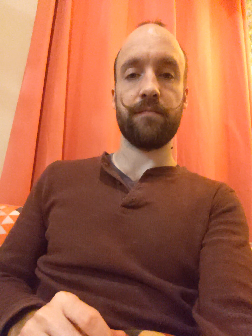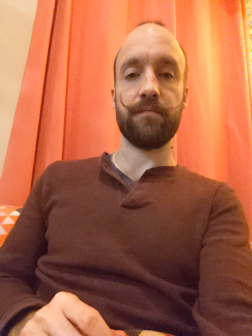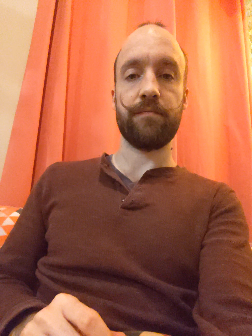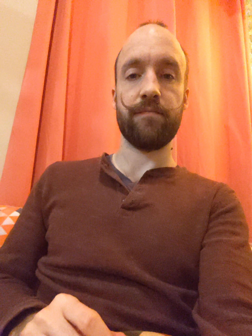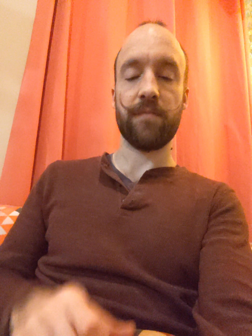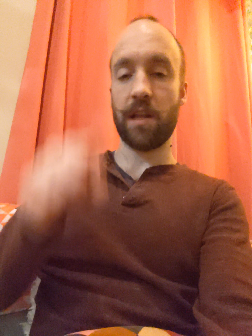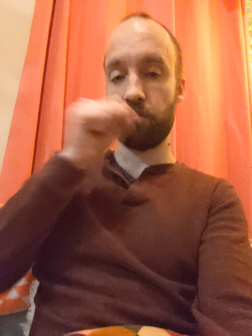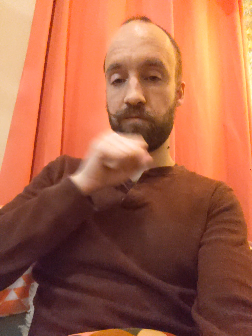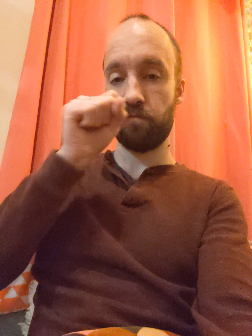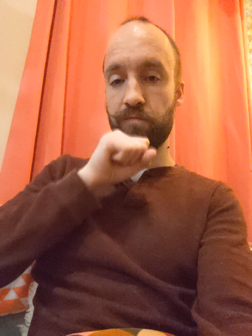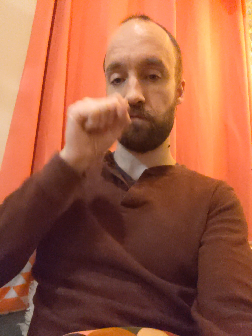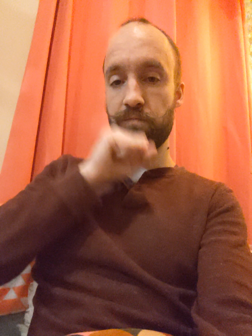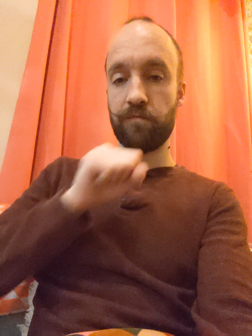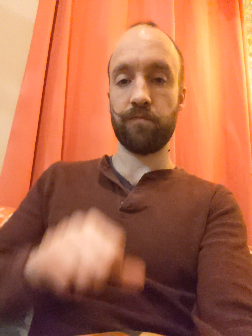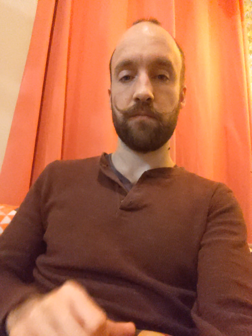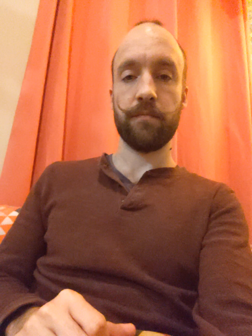ice cream